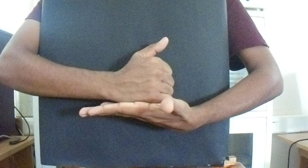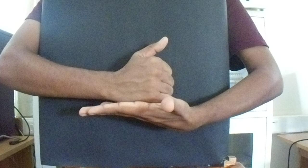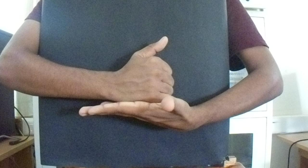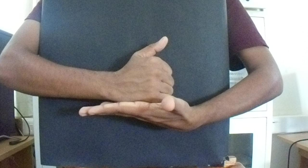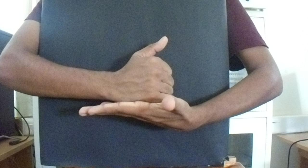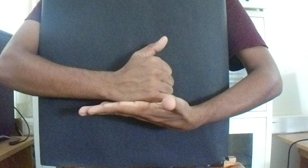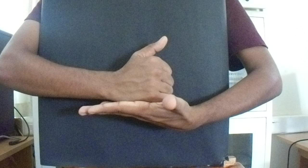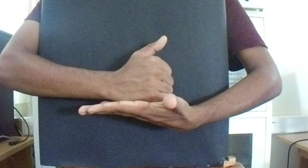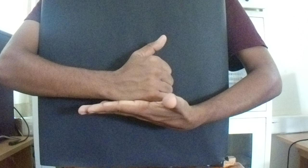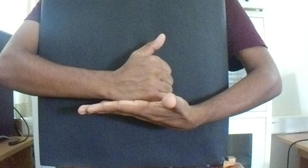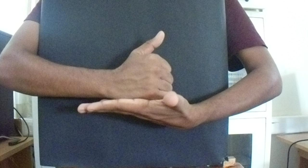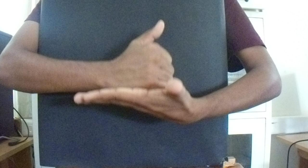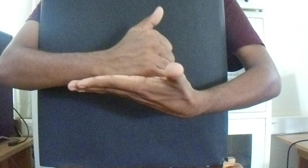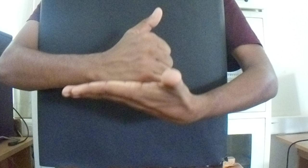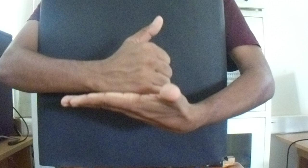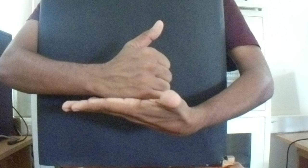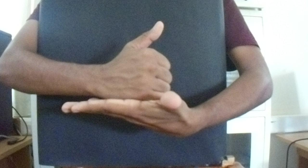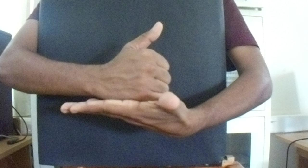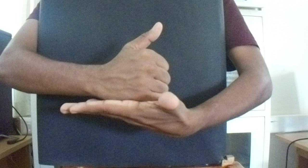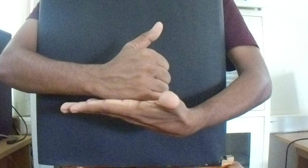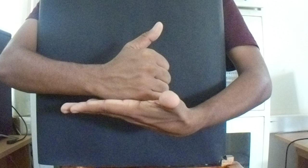help